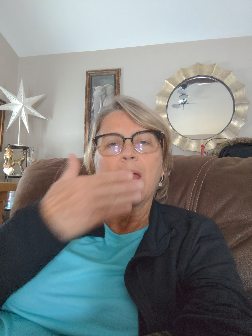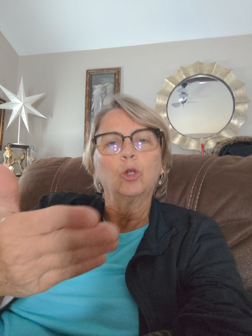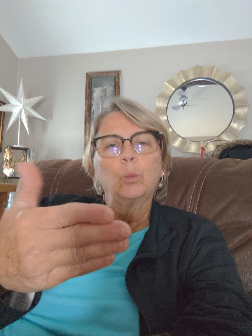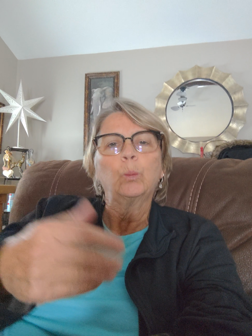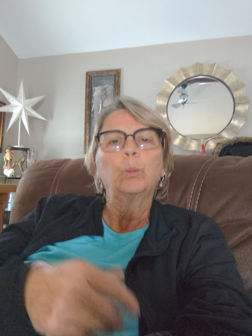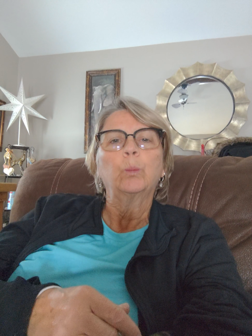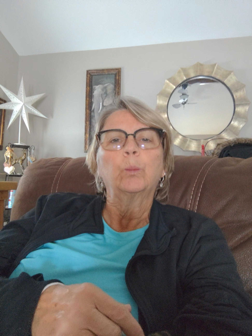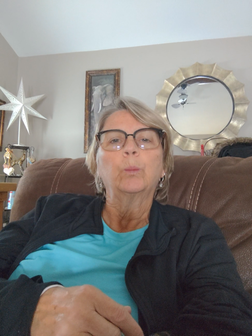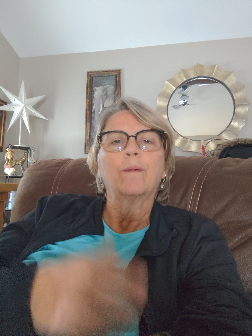thank you